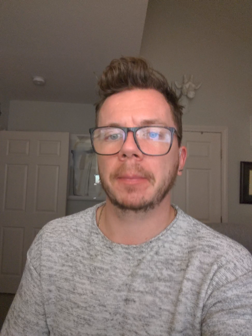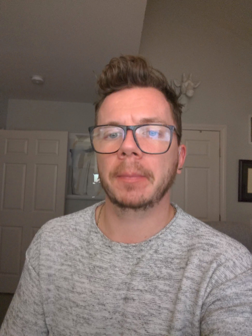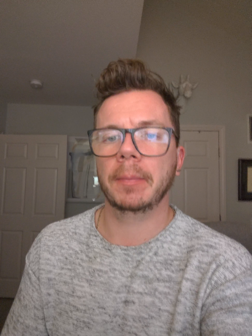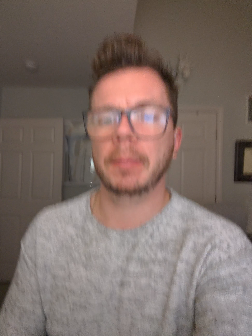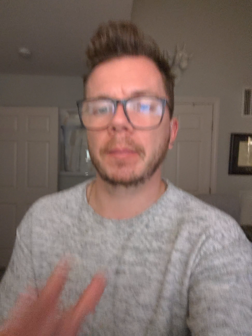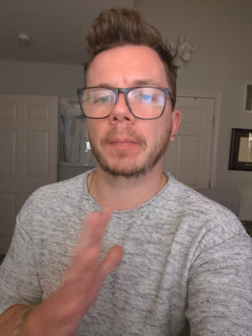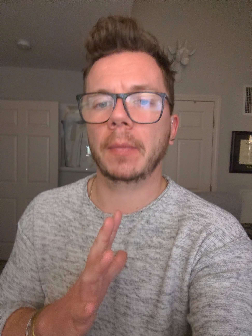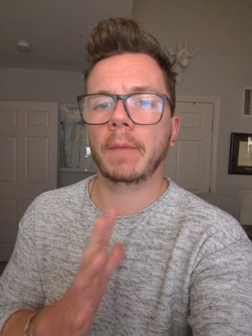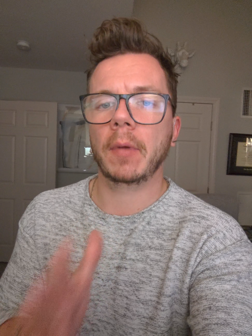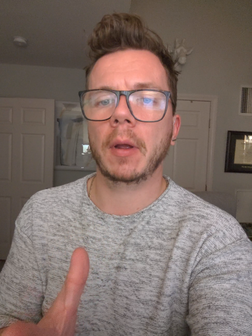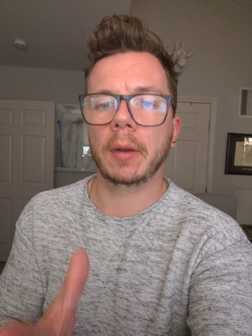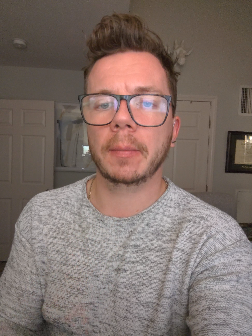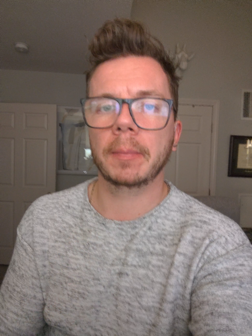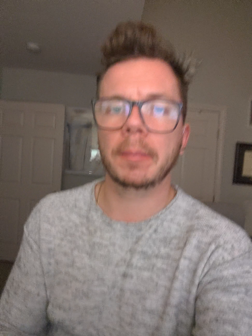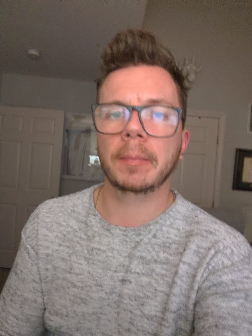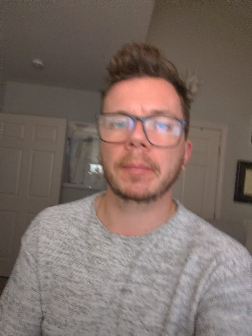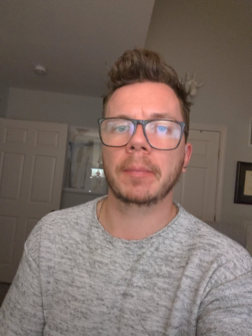fine